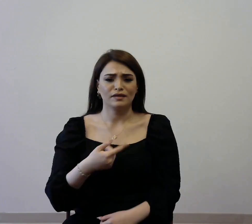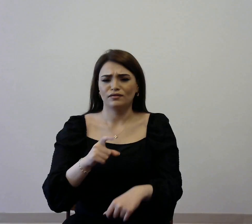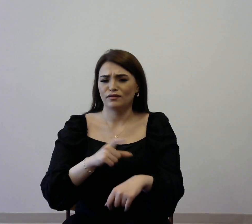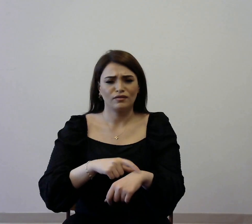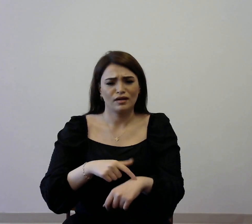vaxt